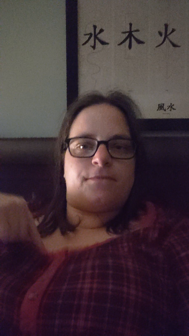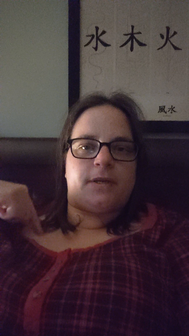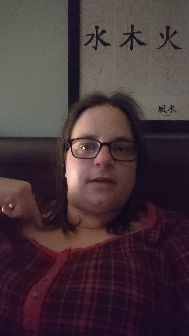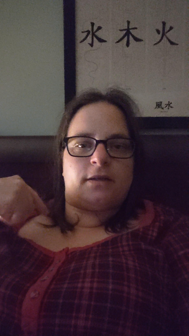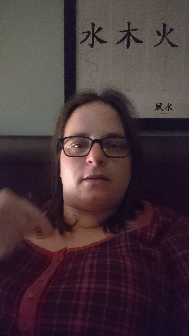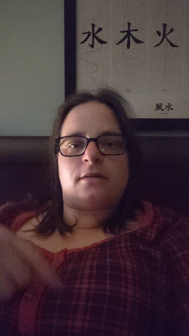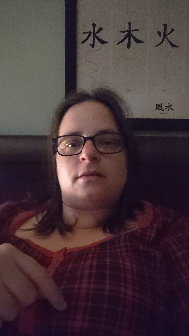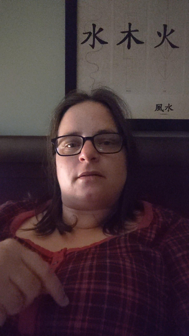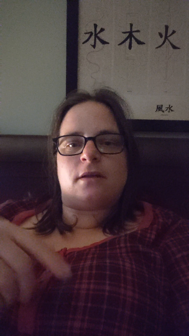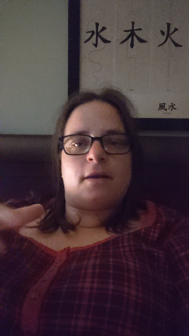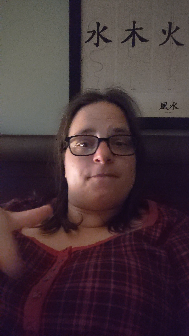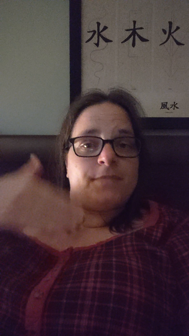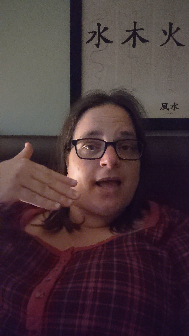pants